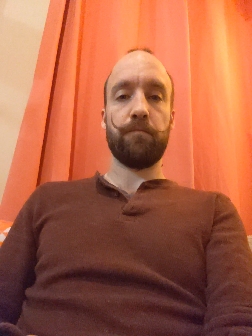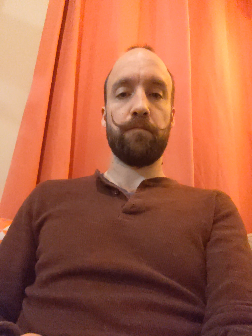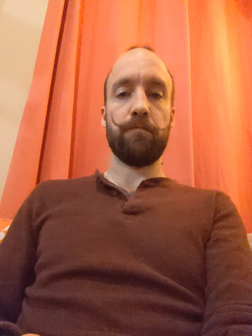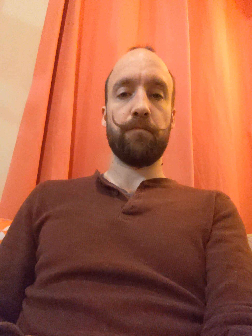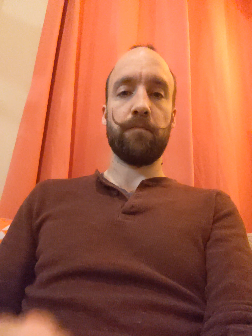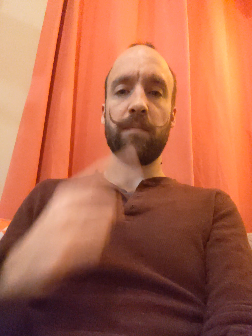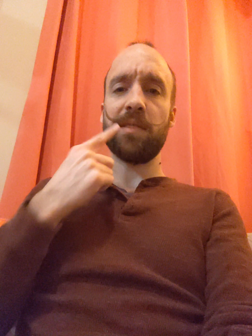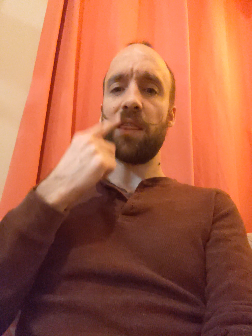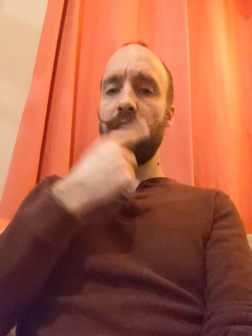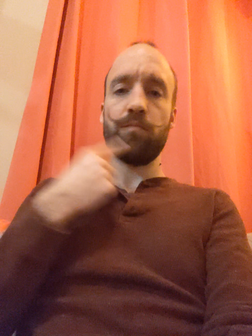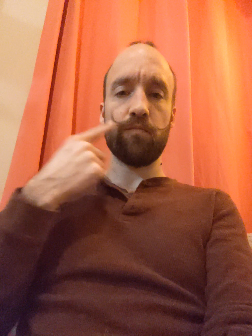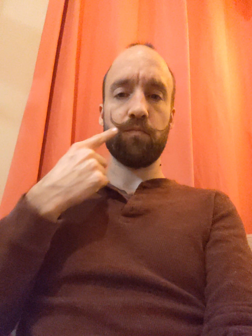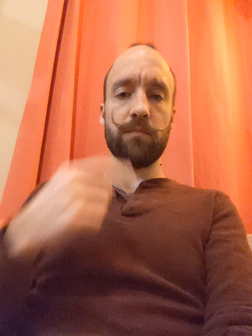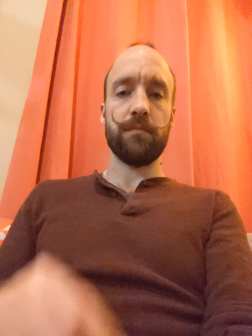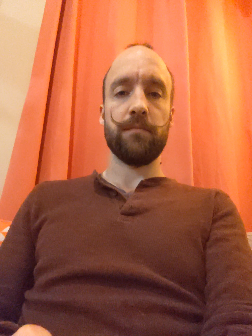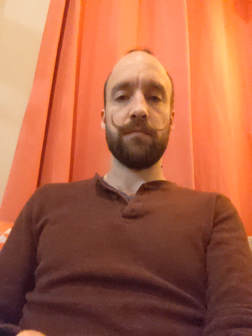mouth